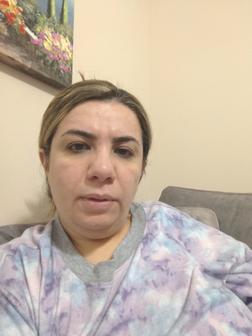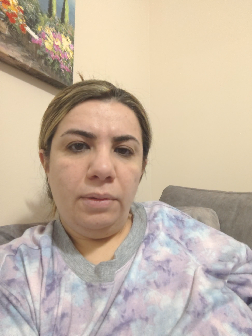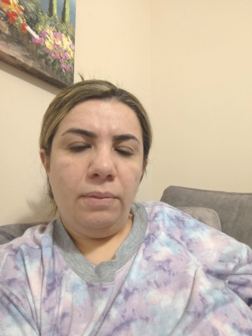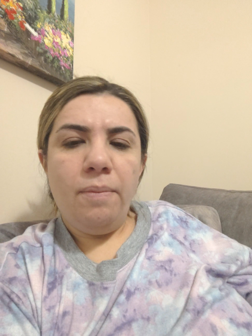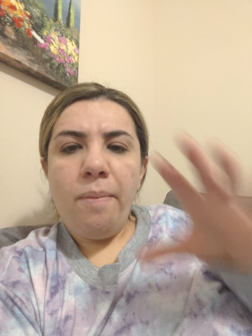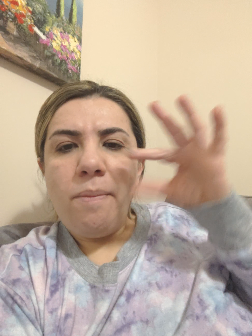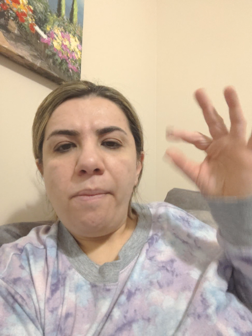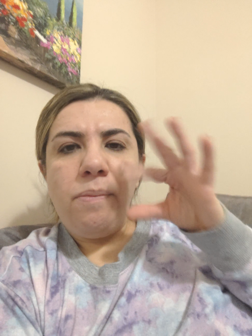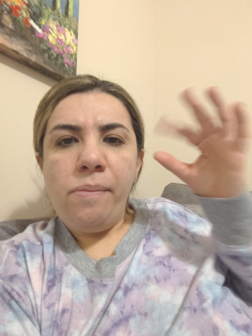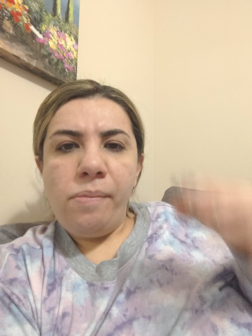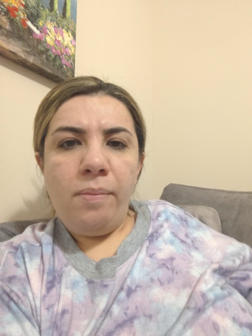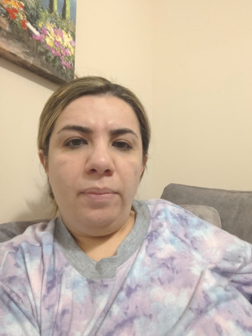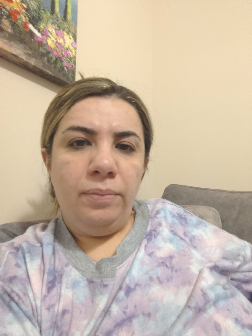cat